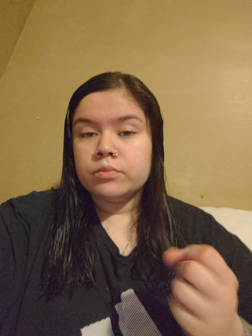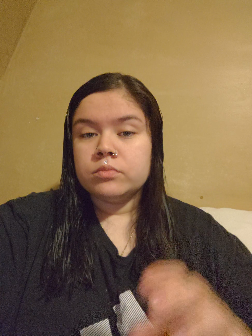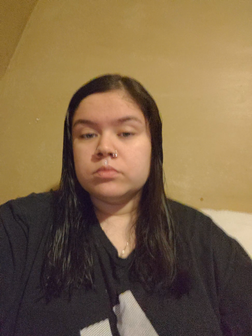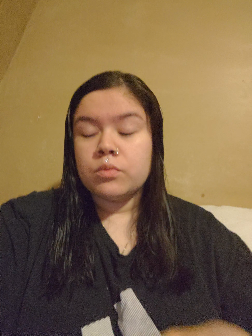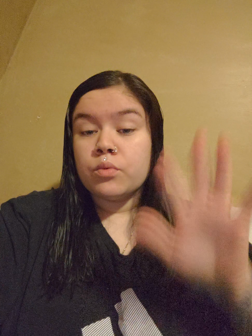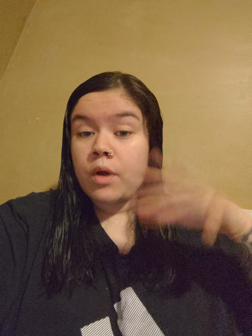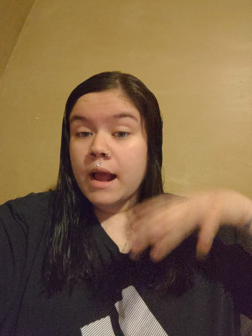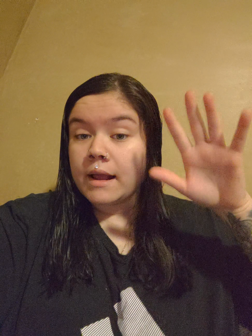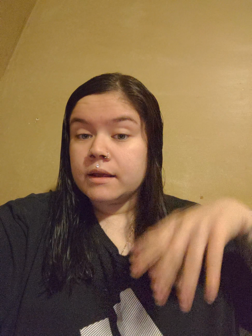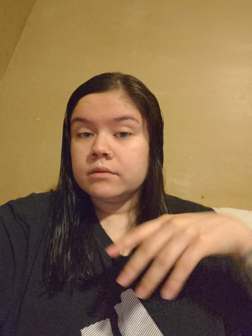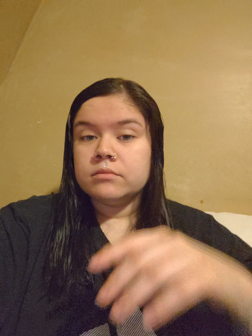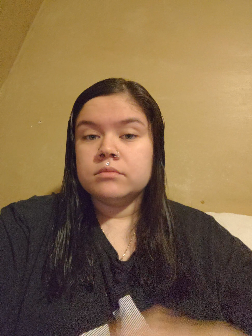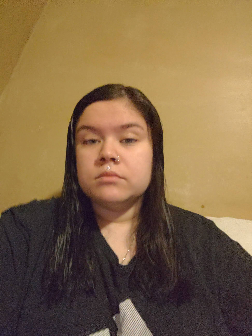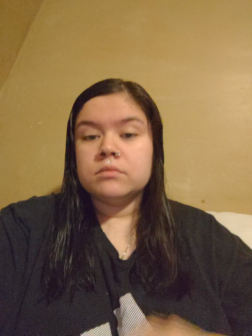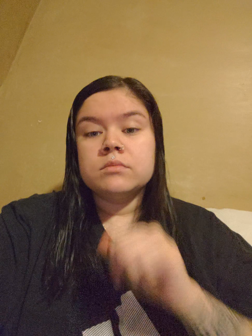rain